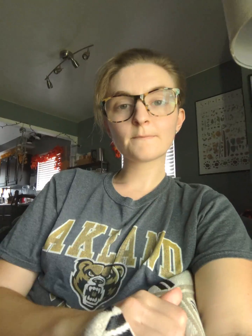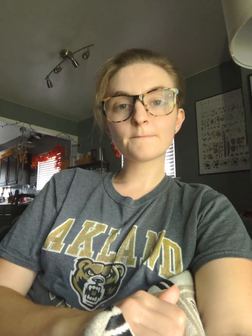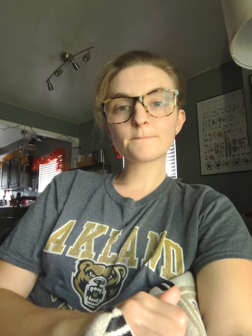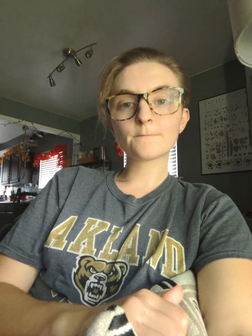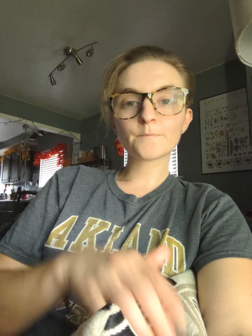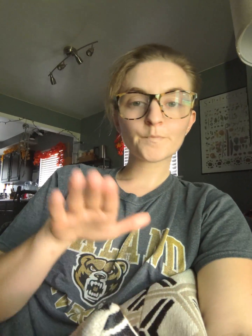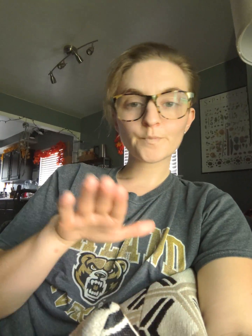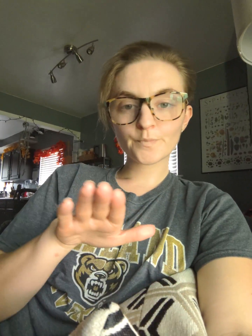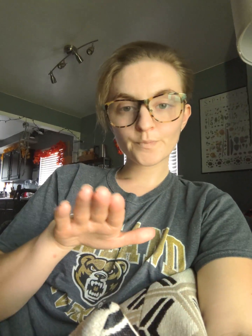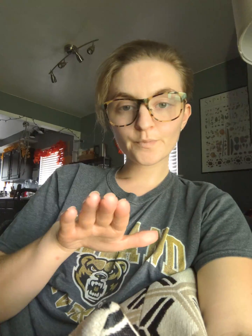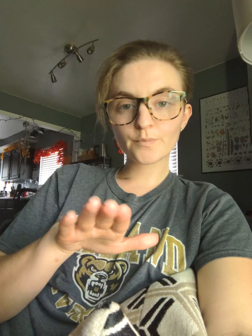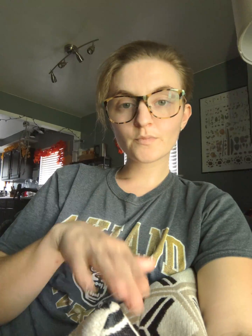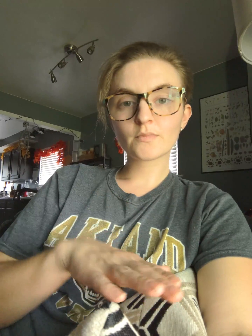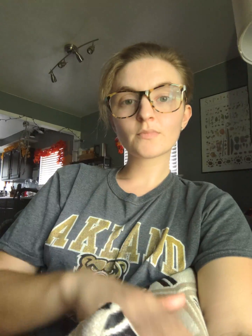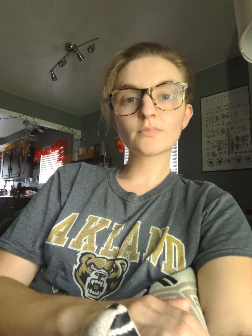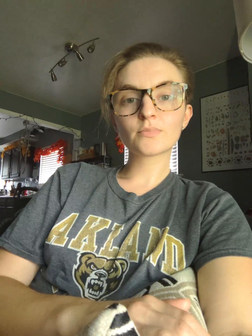penguin